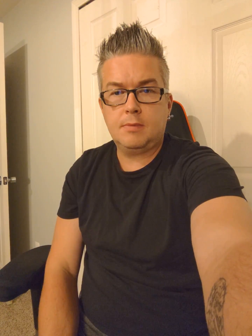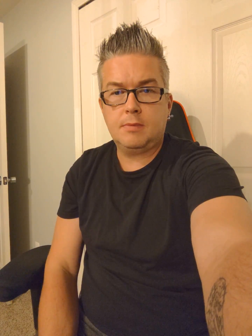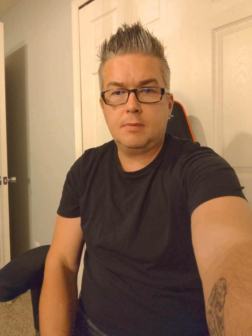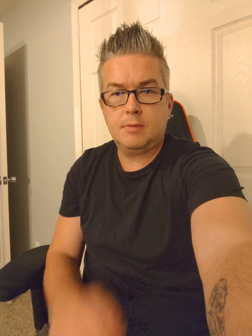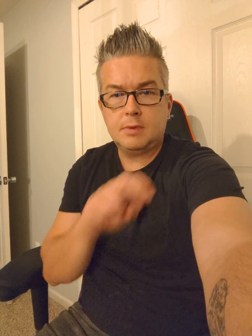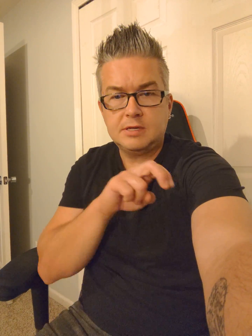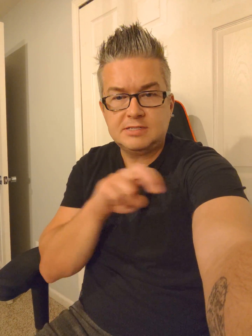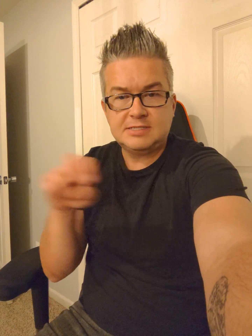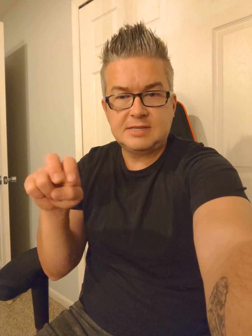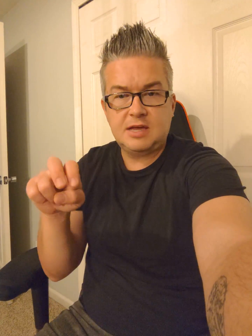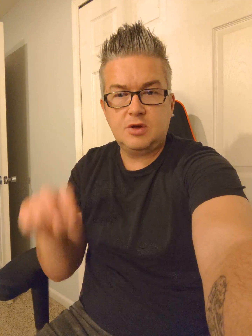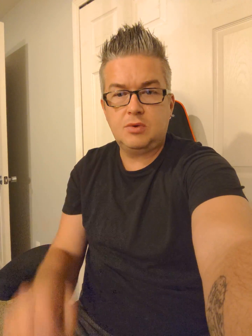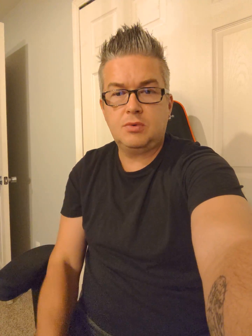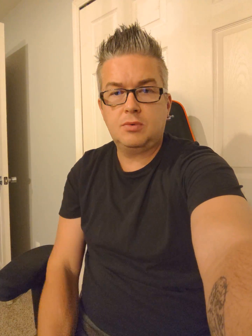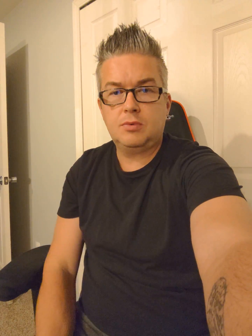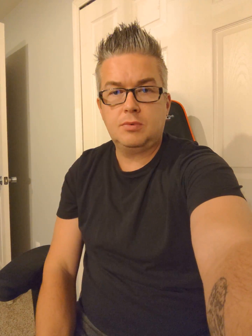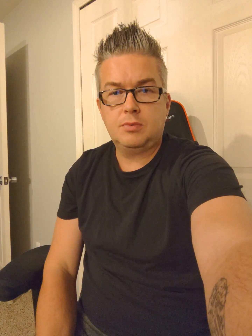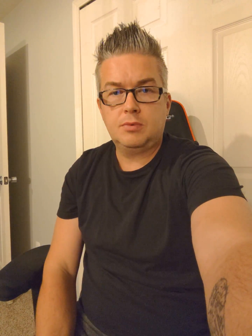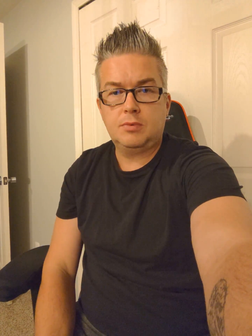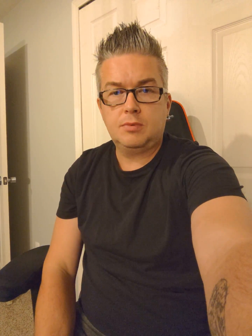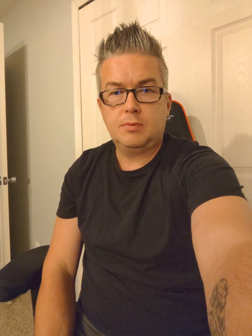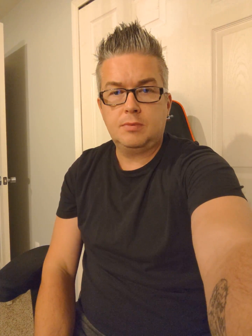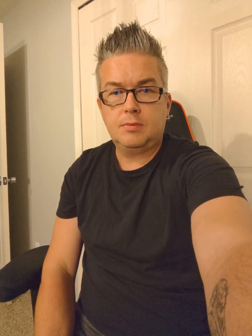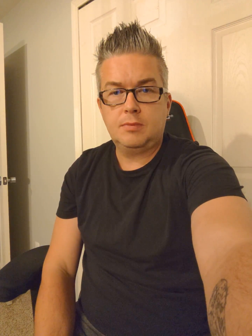bench